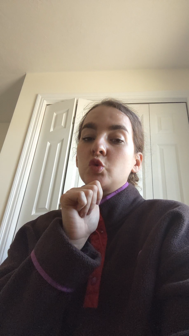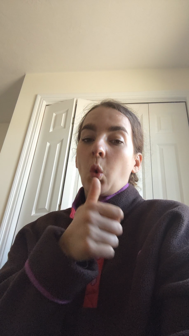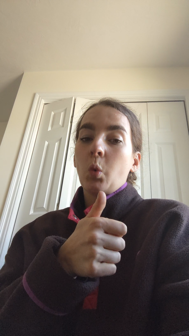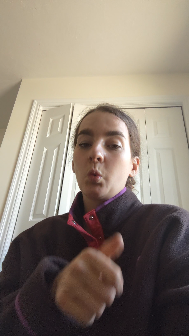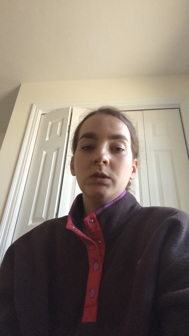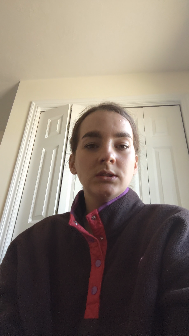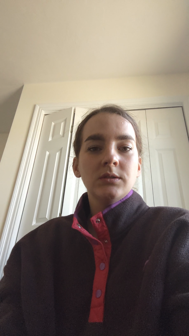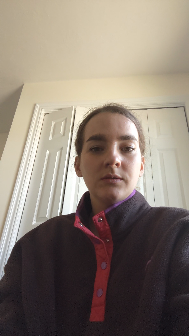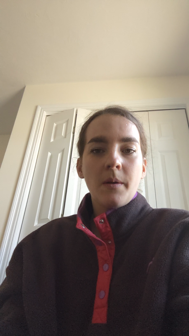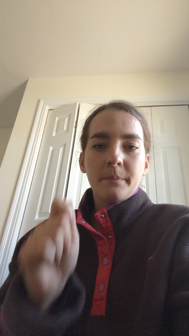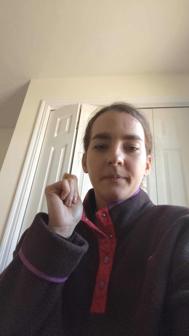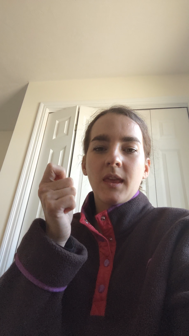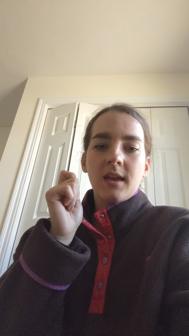bat